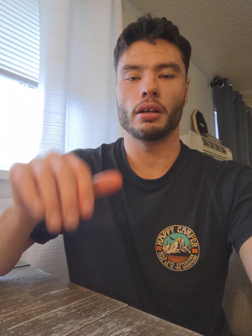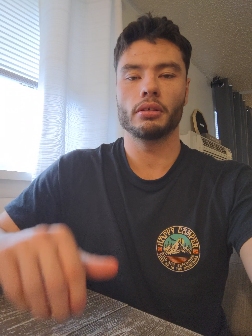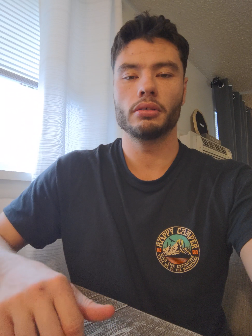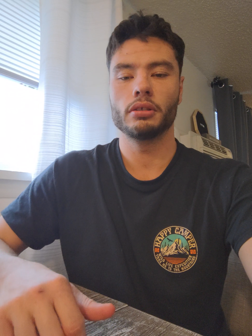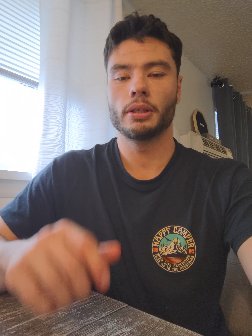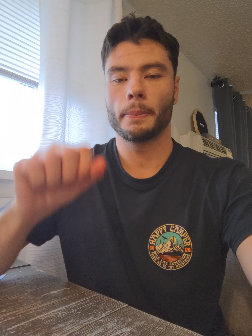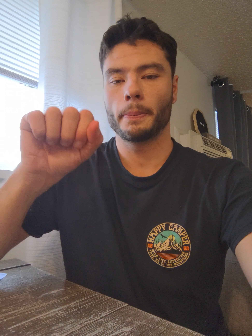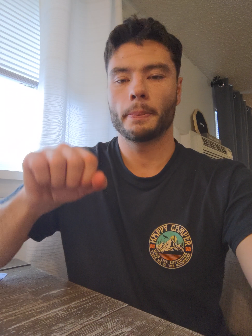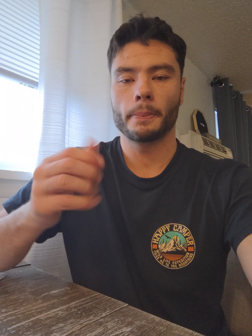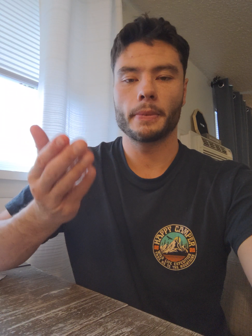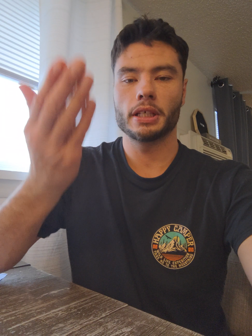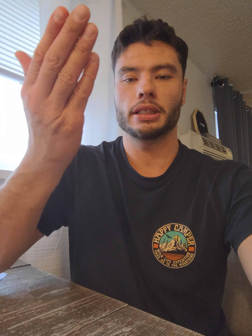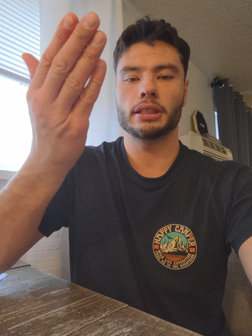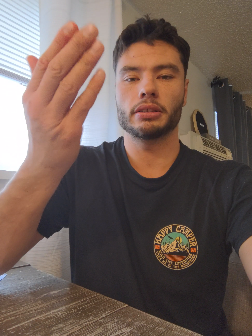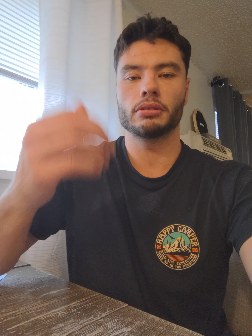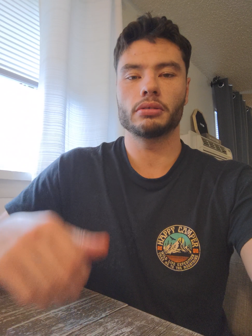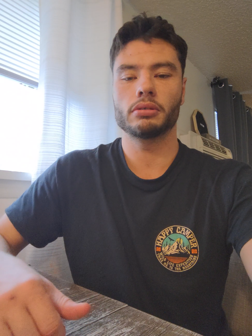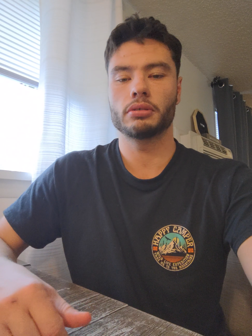mitten